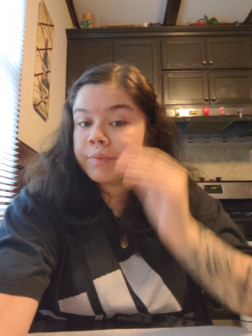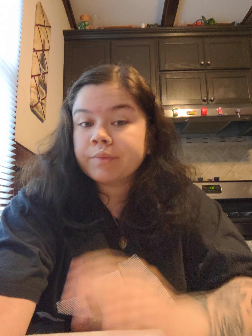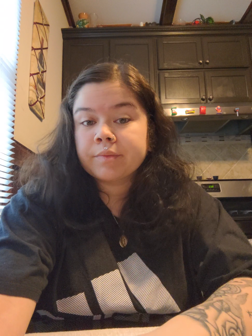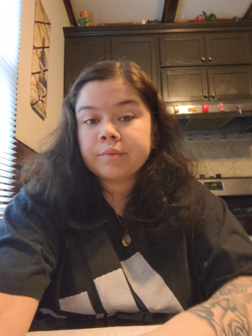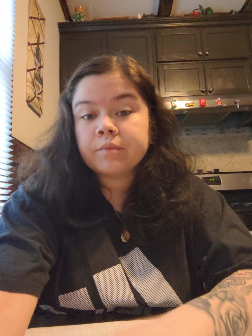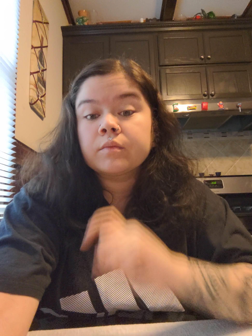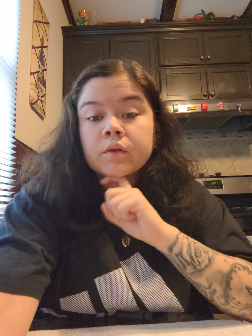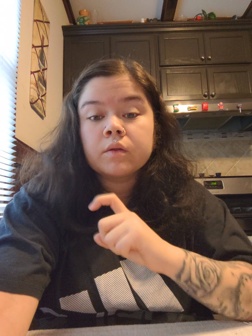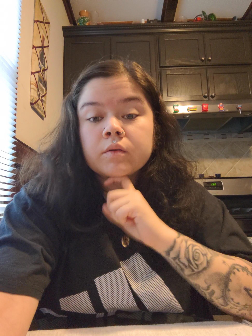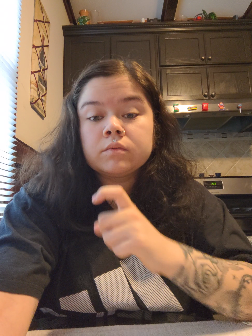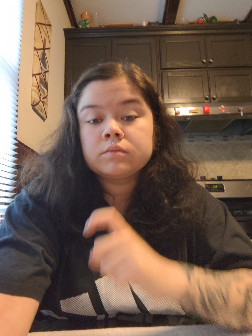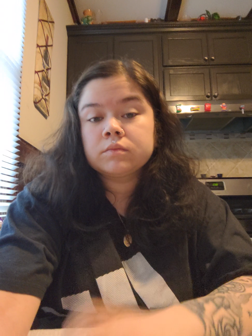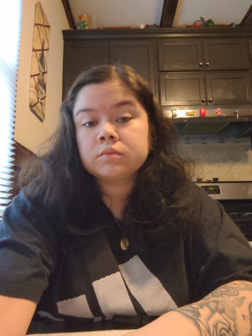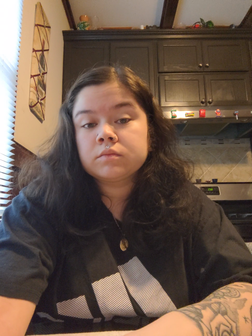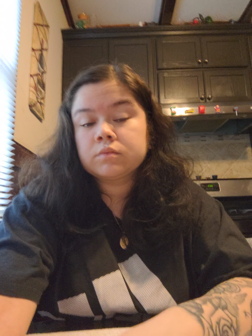garbage